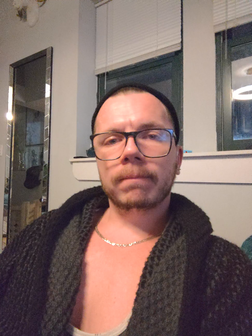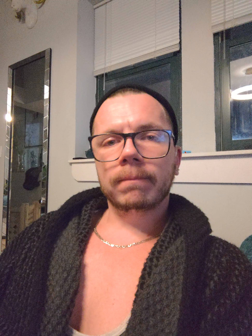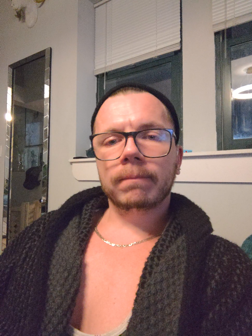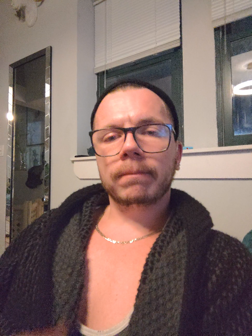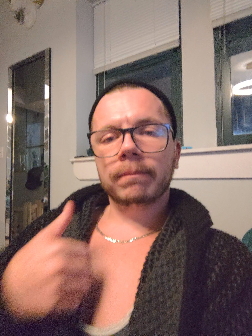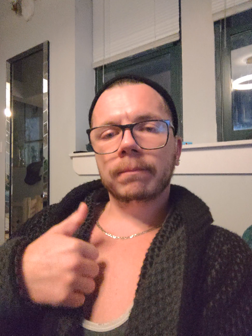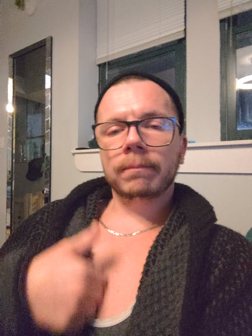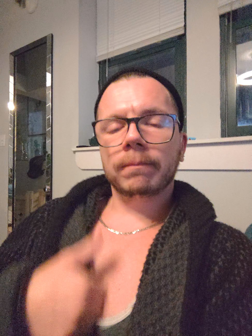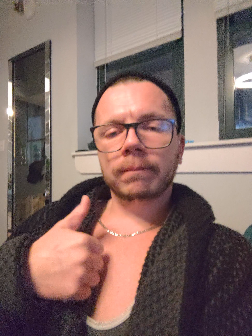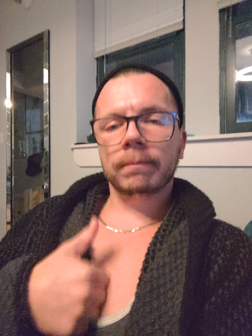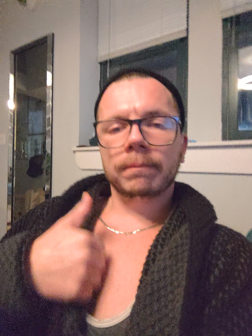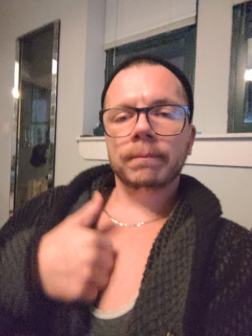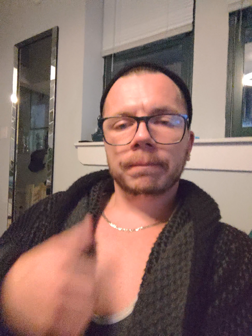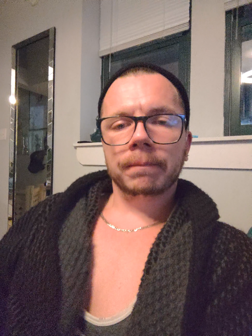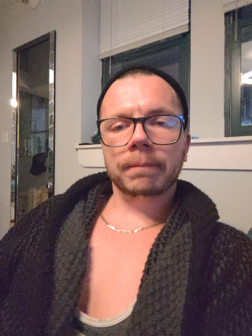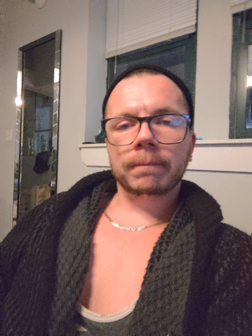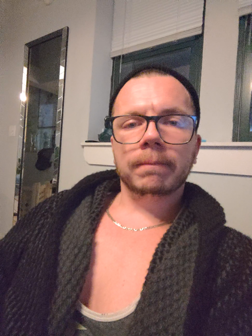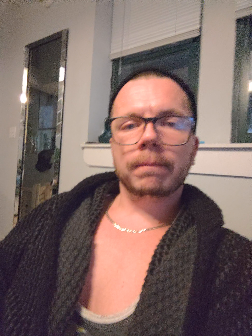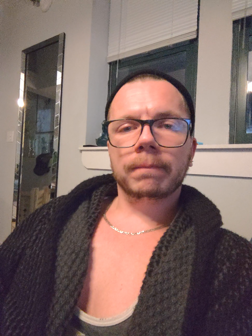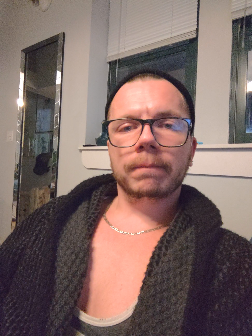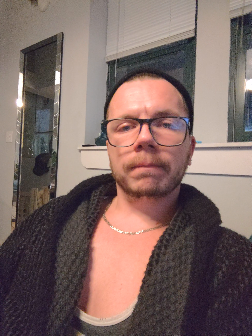bath